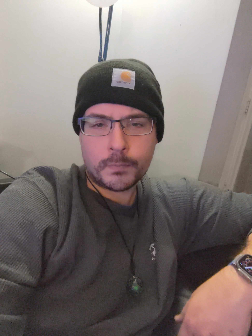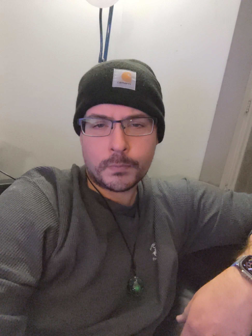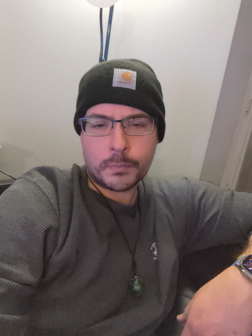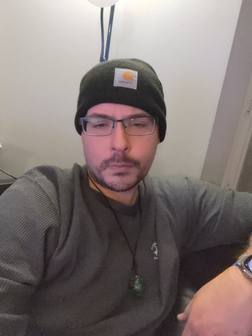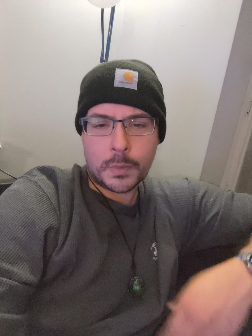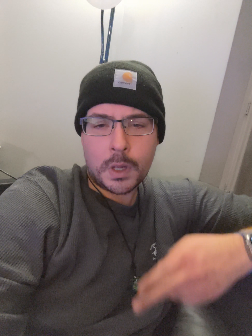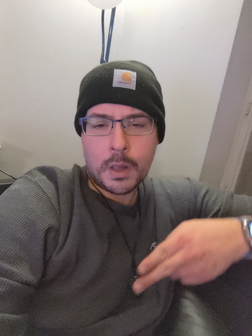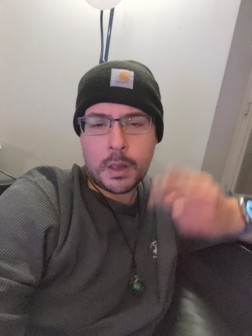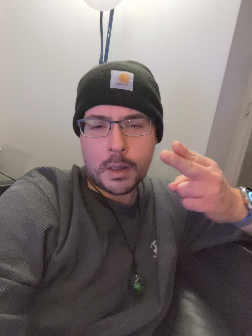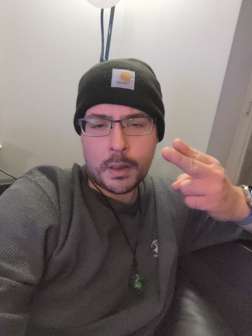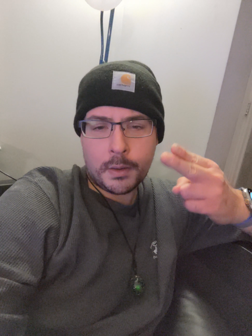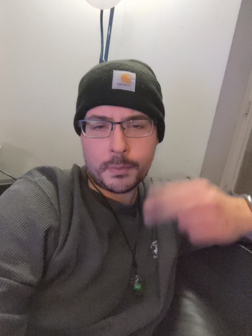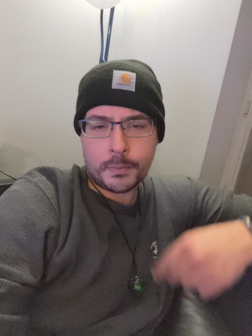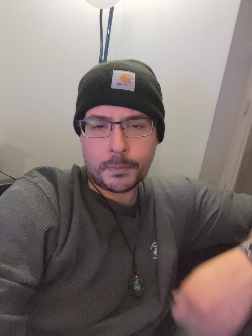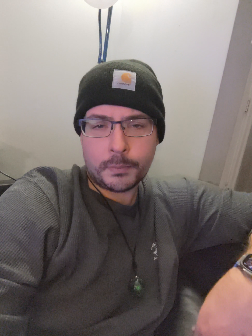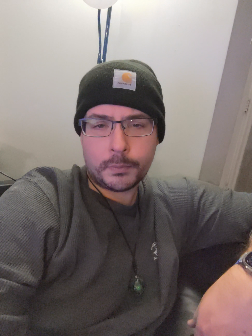high